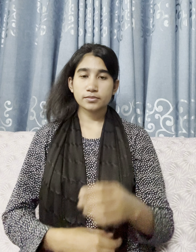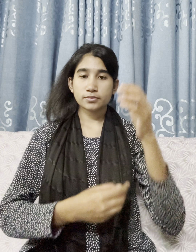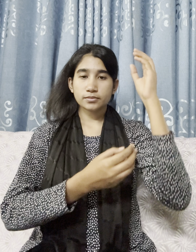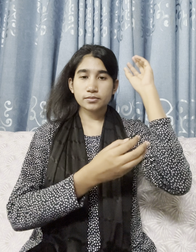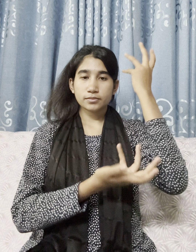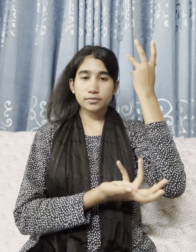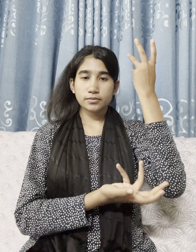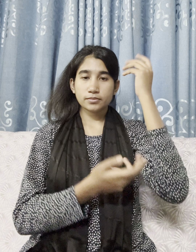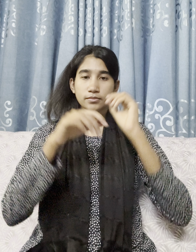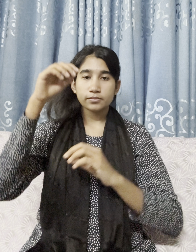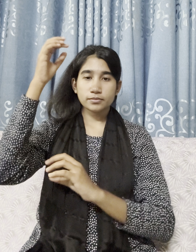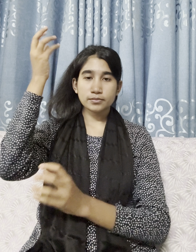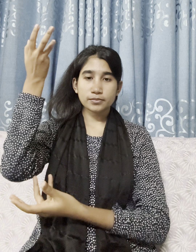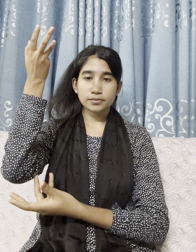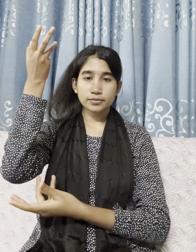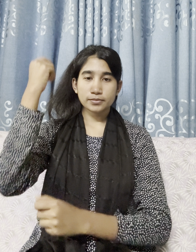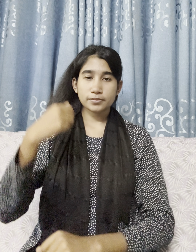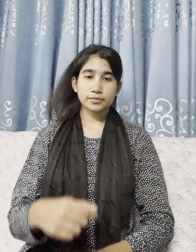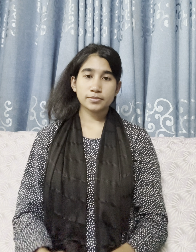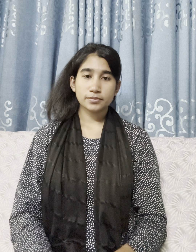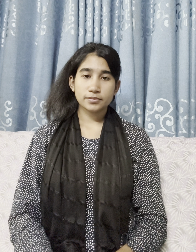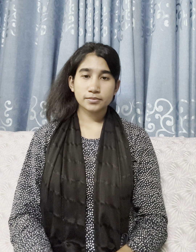নাচা